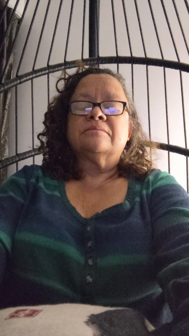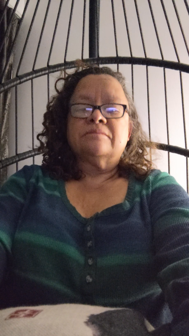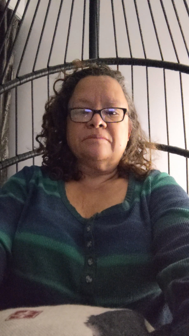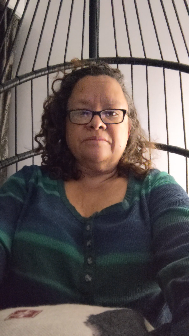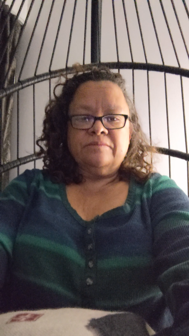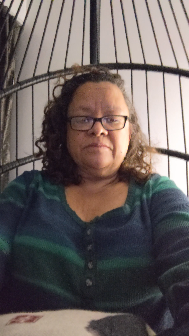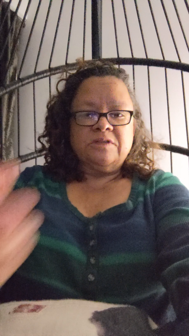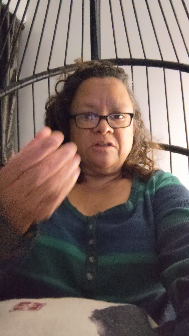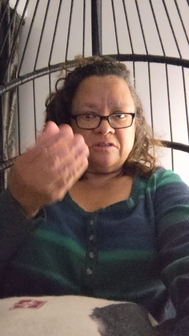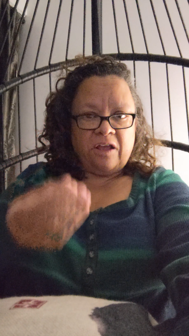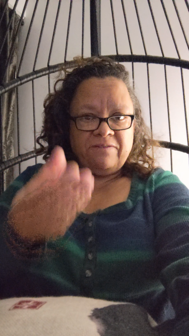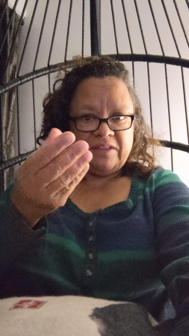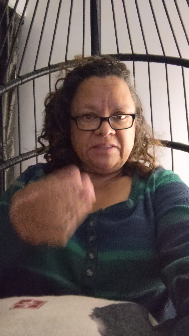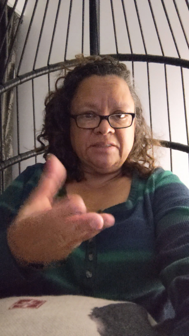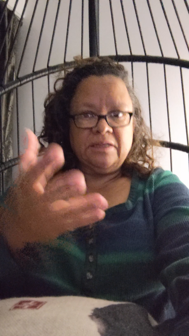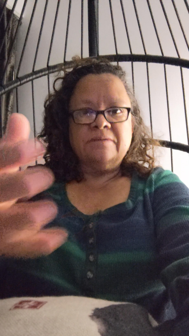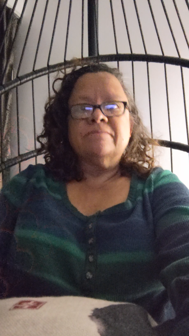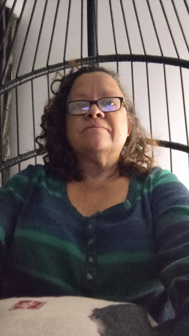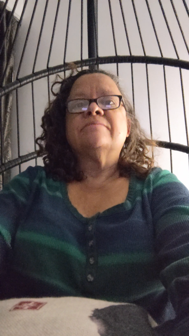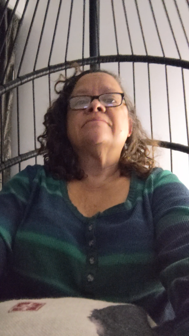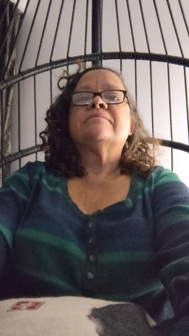gentle